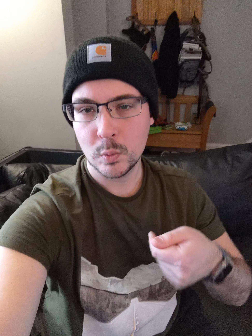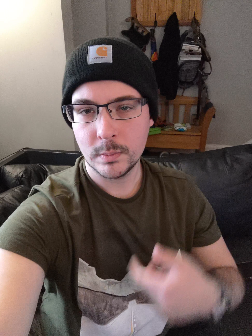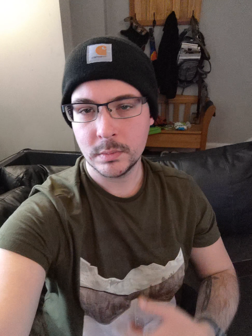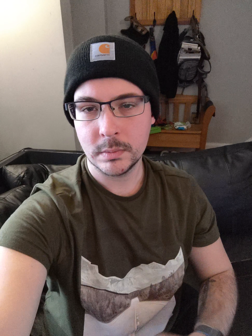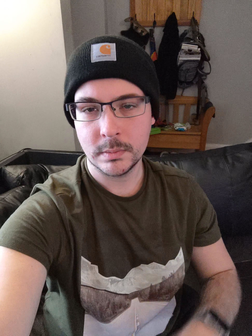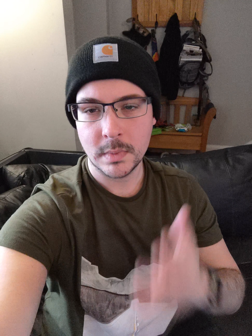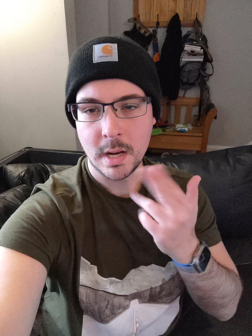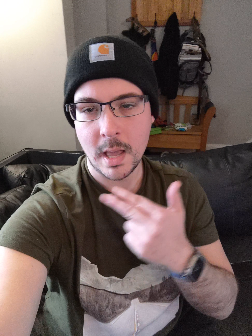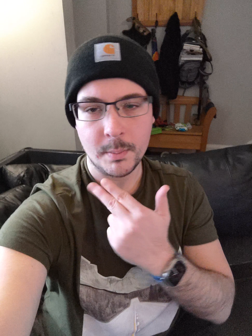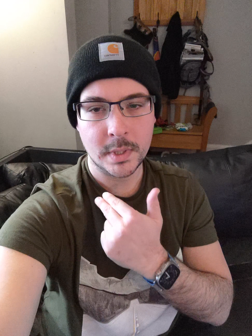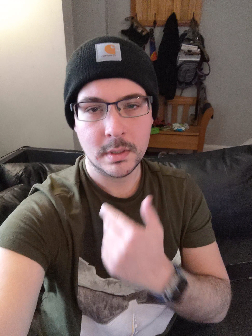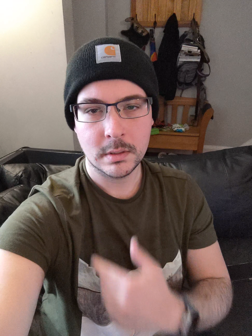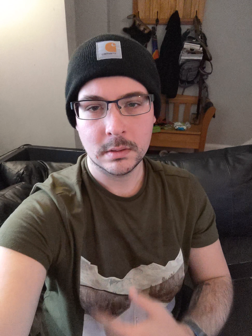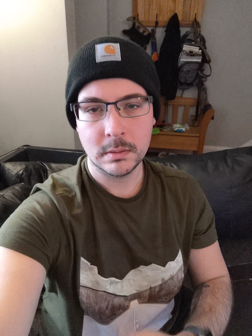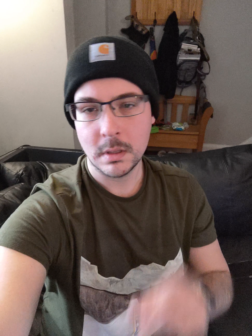napkin